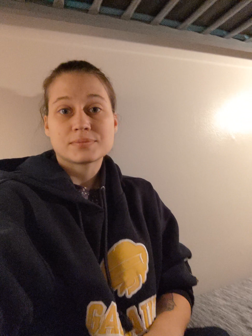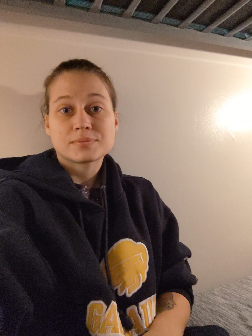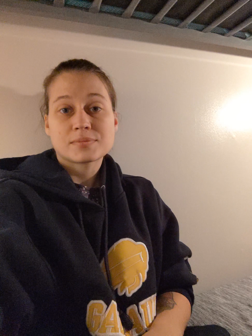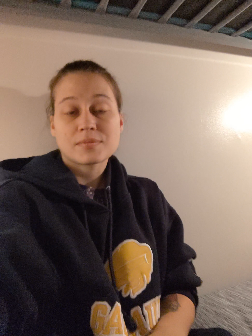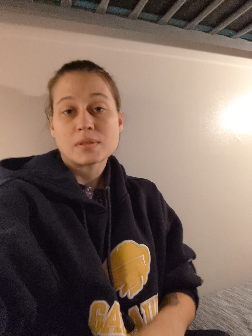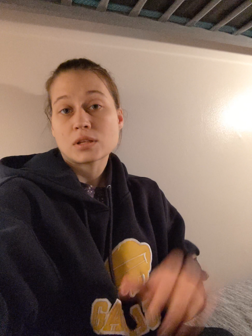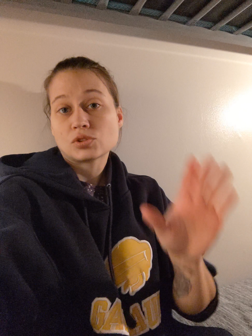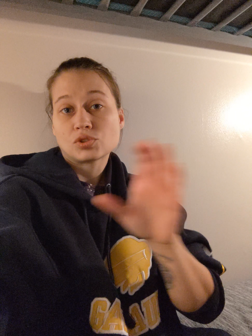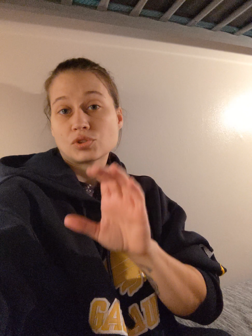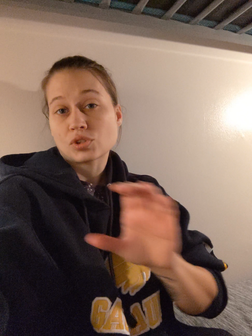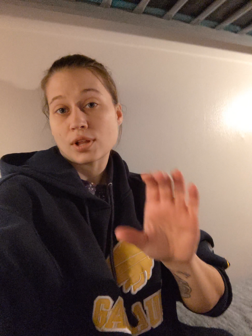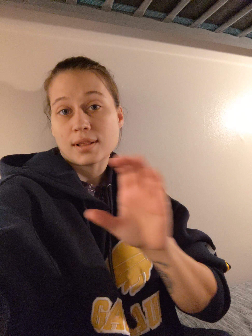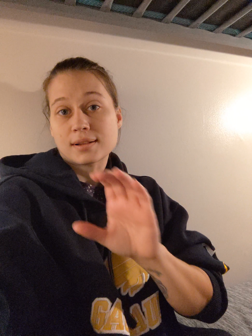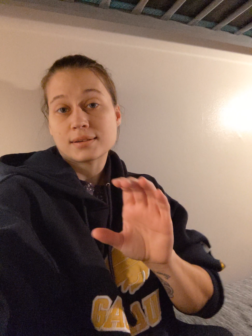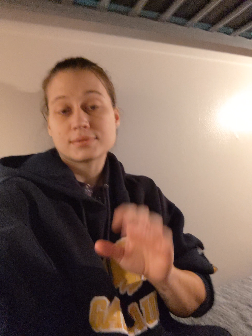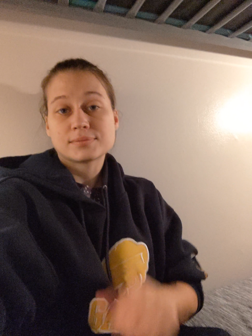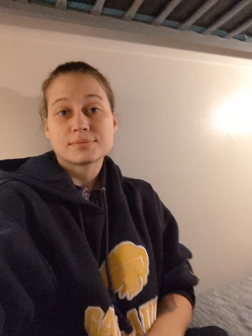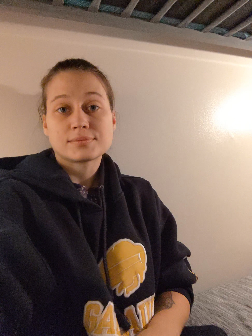chocolate